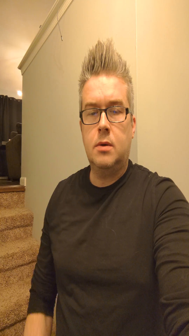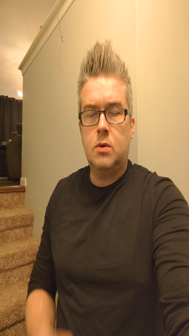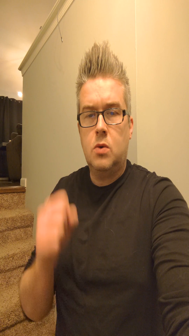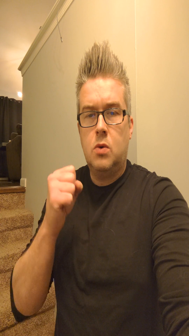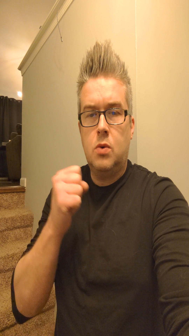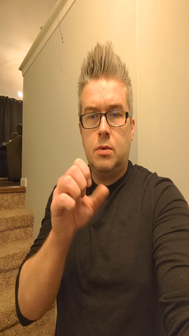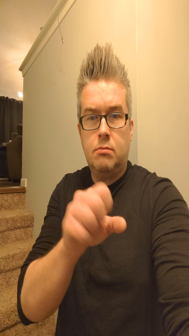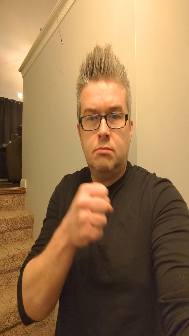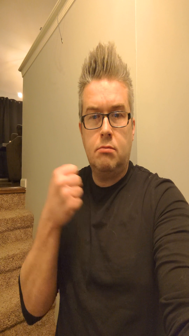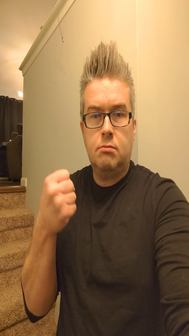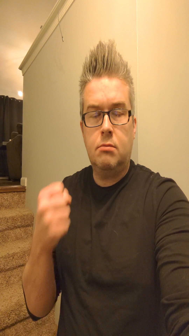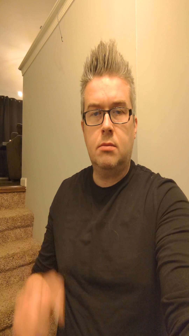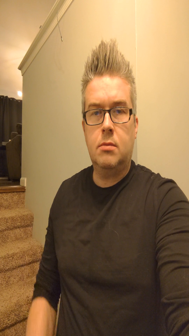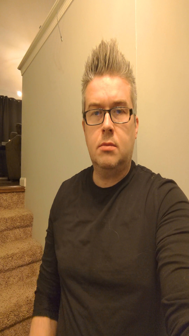refrigerator